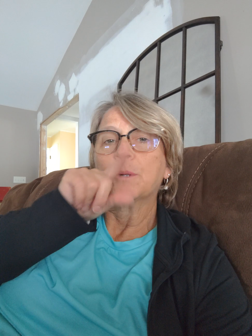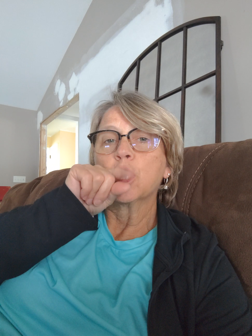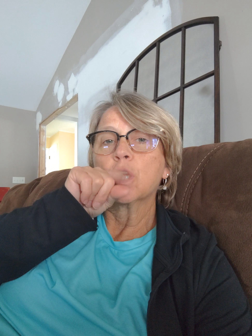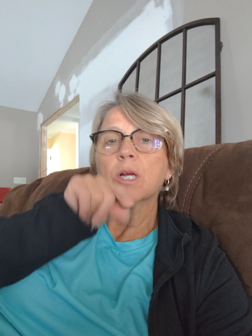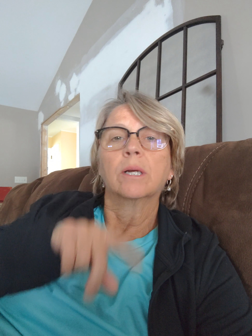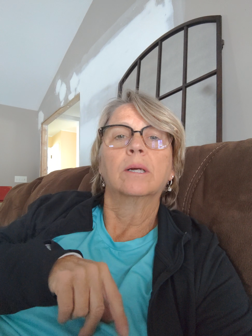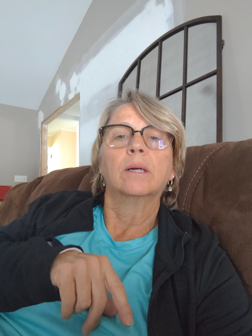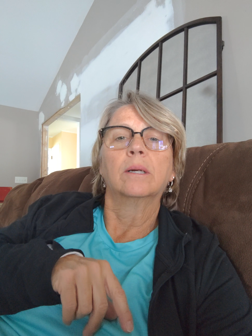bird